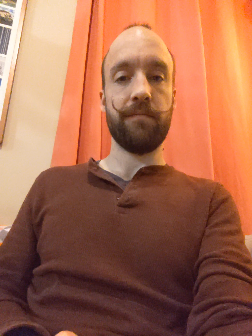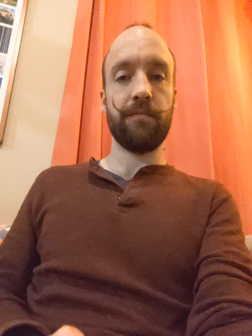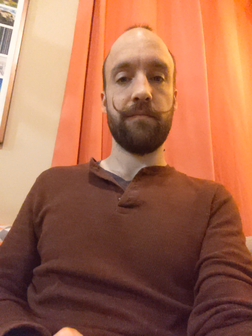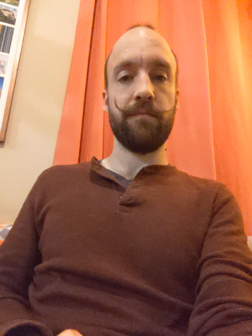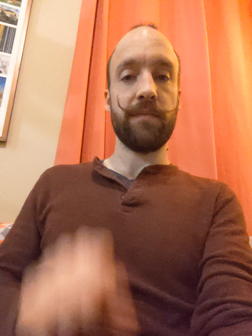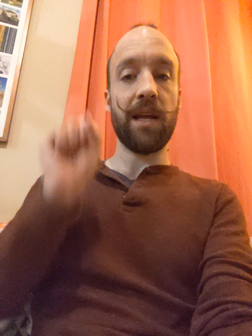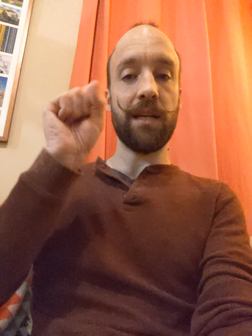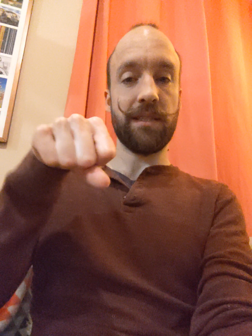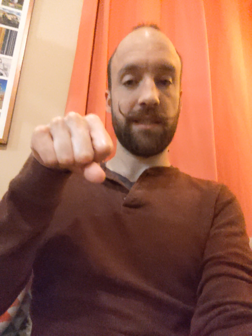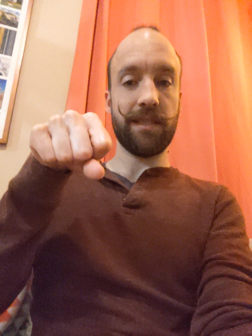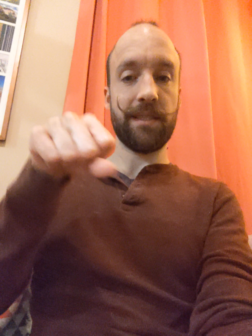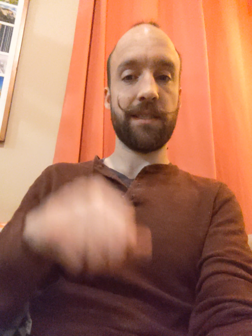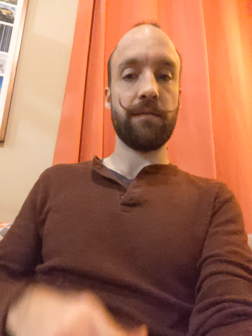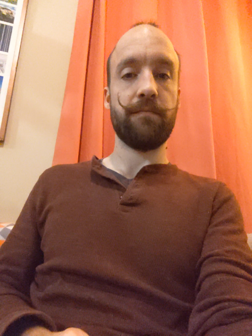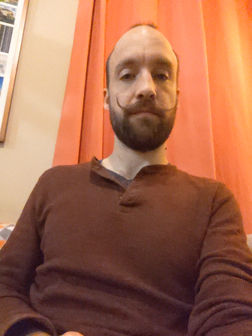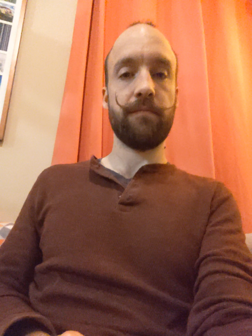yes